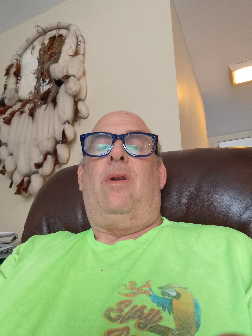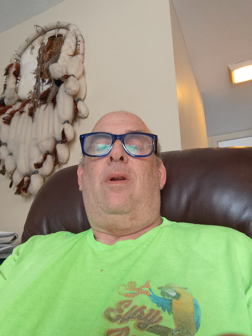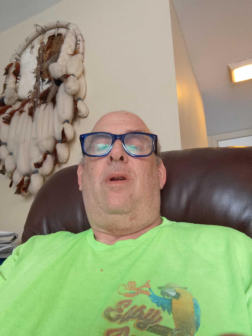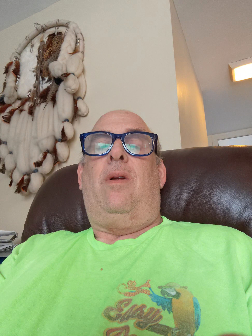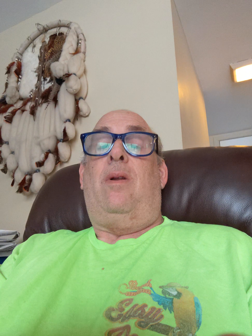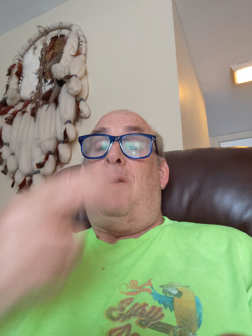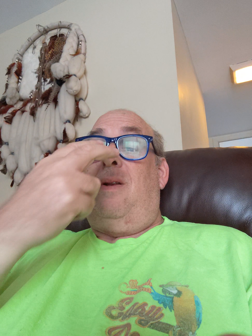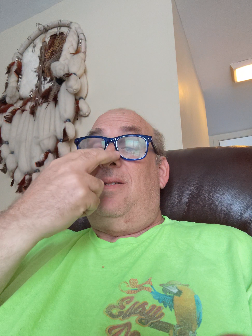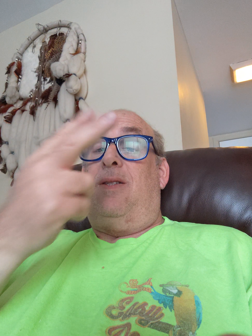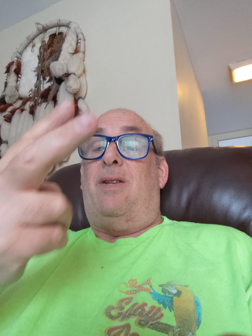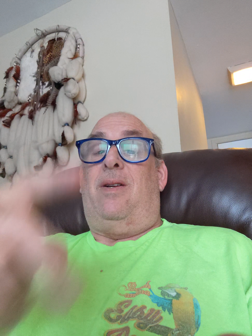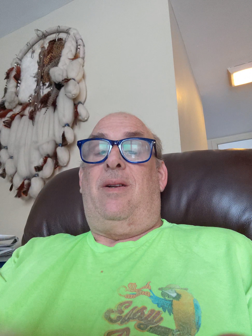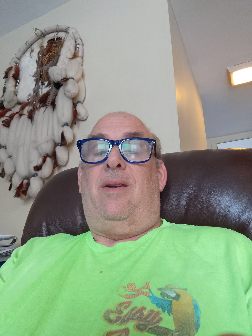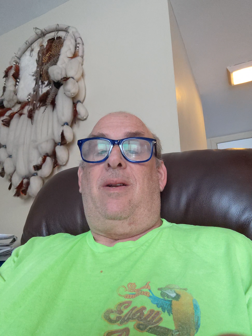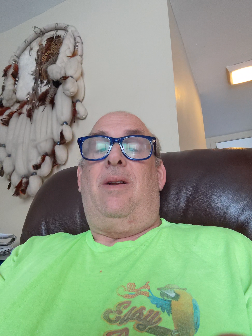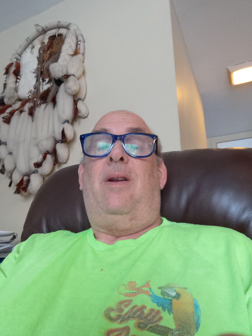see